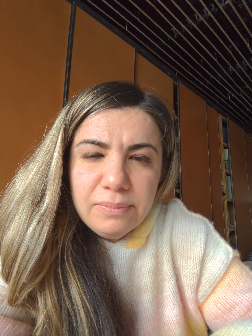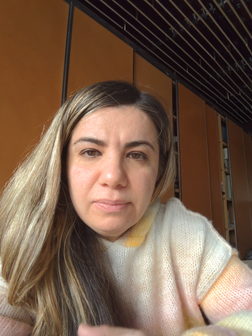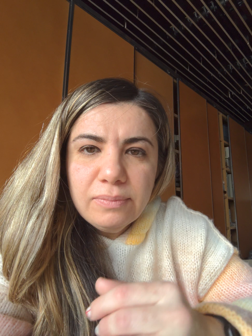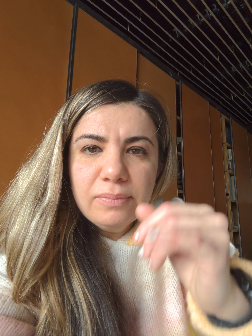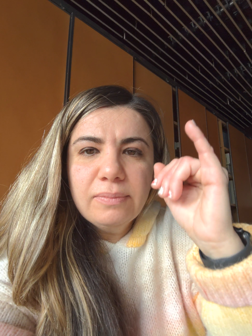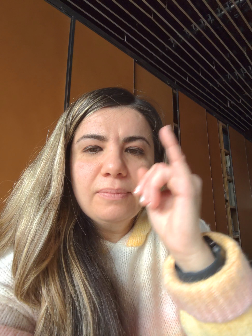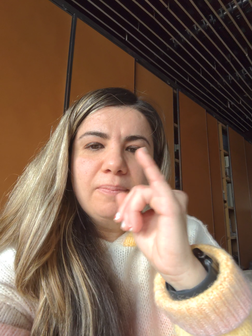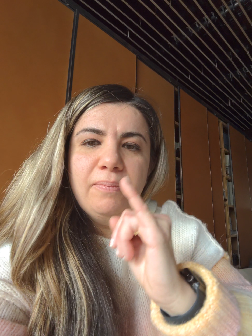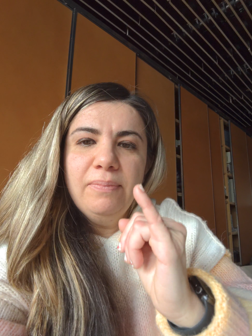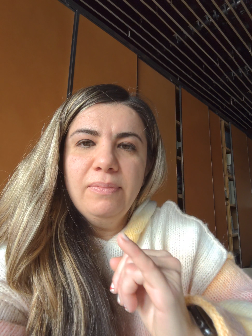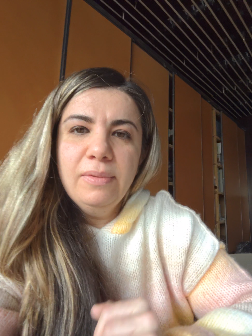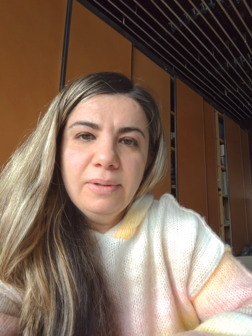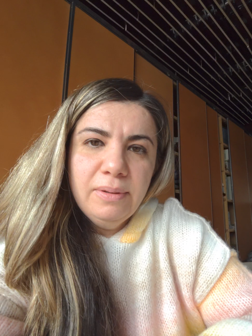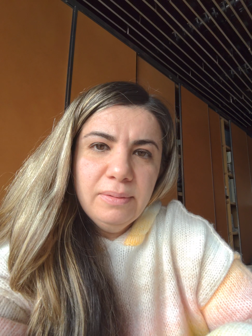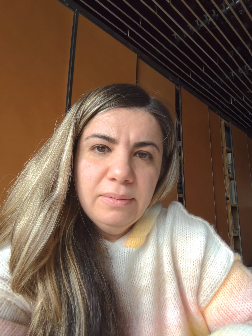drawer